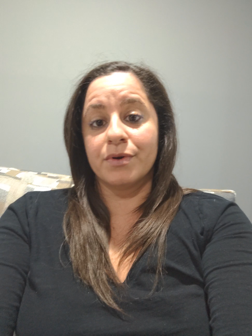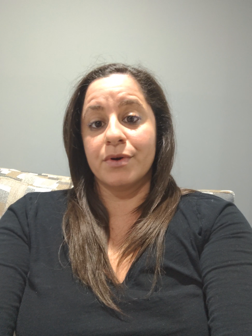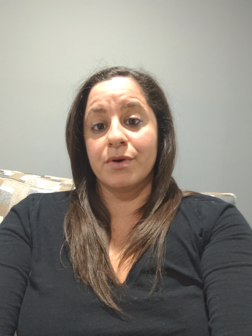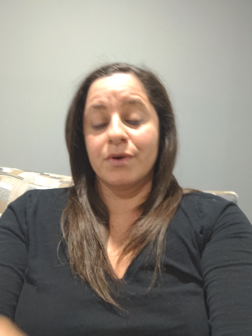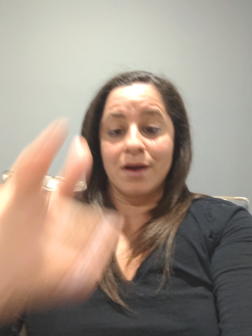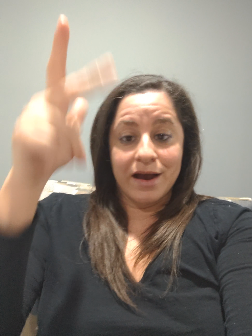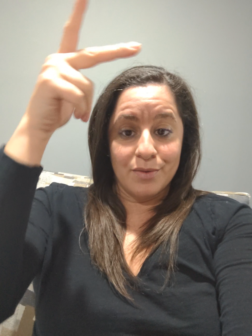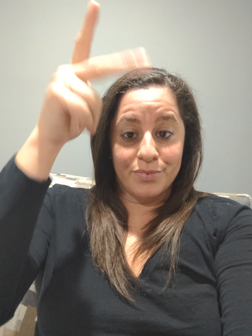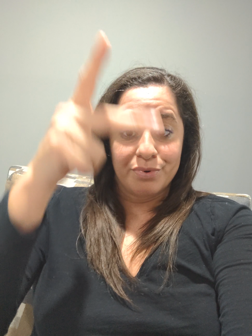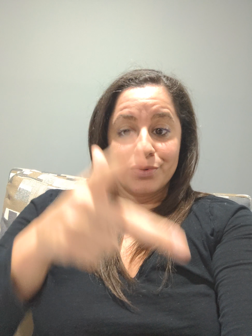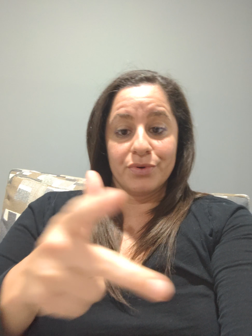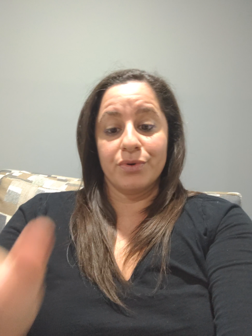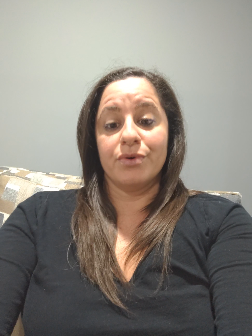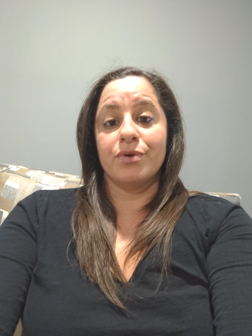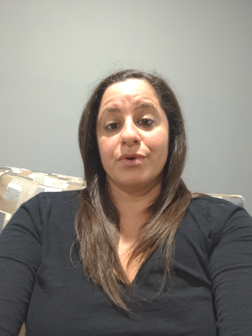helicopter